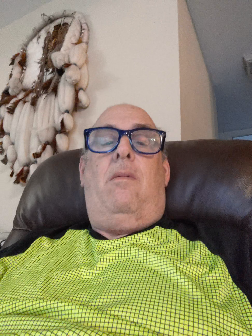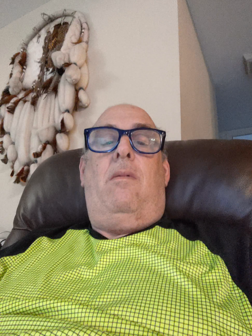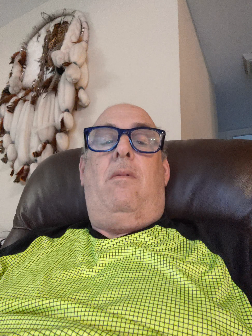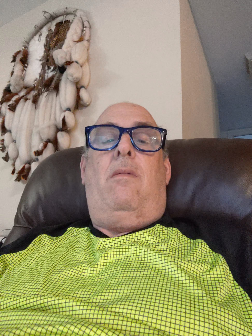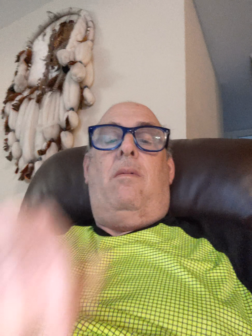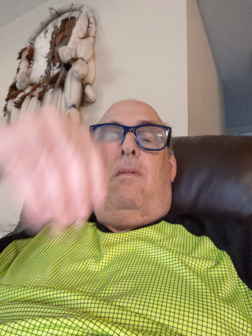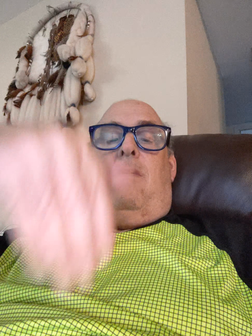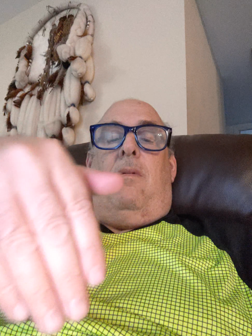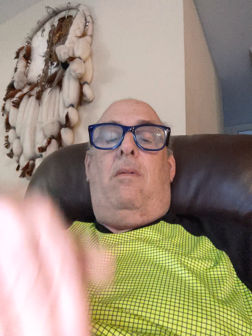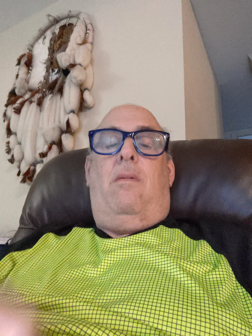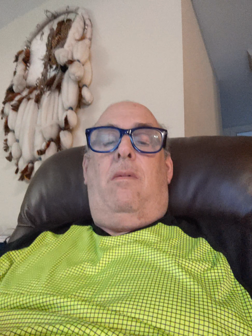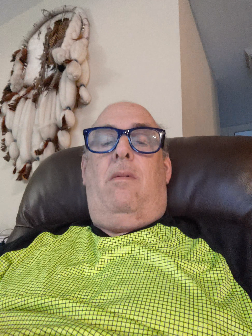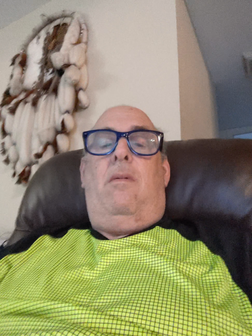night